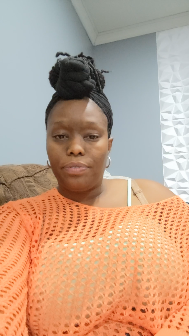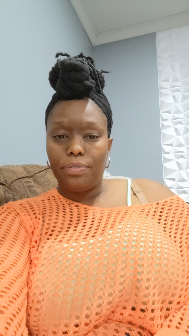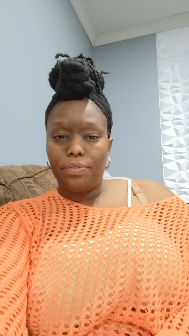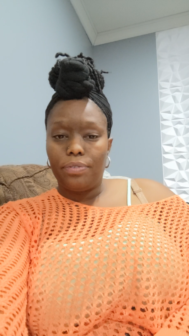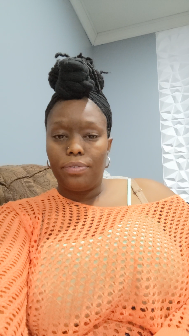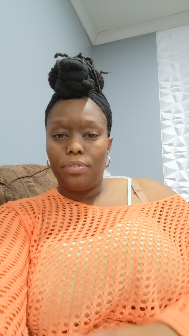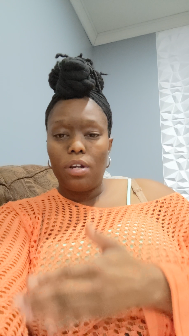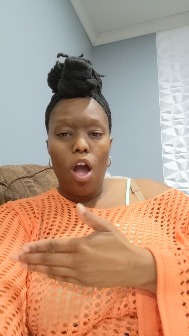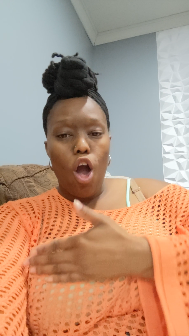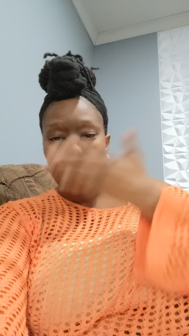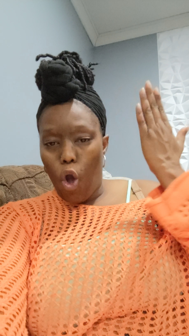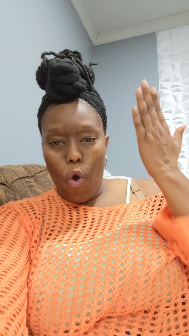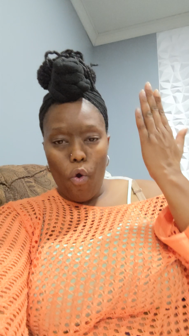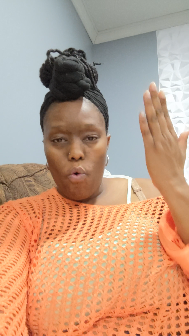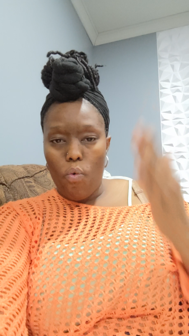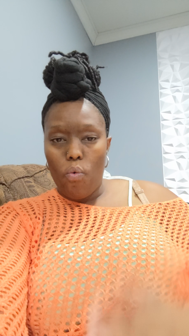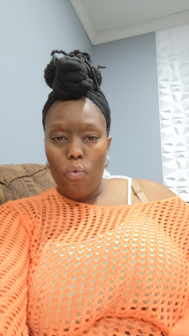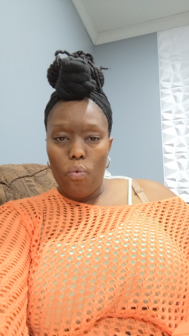all gone